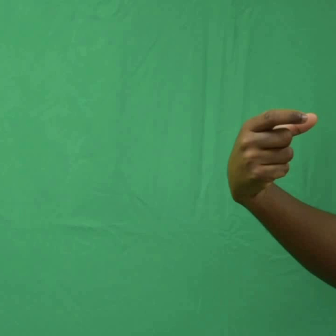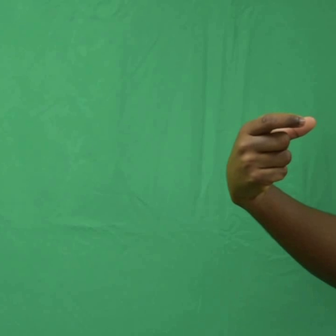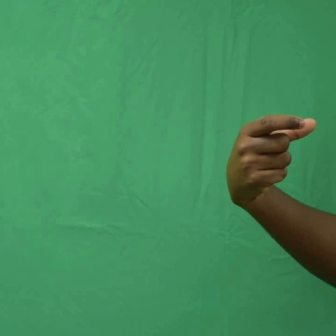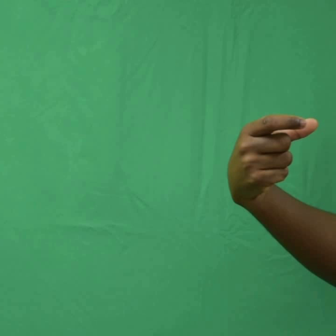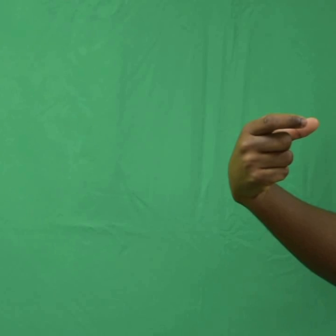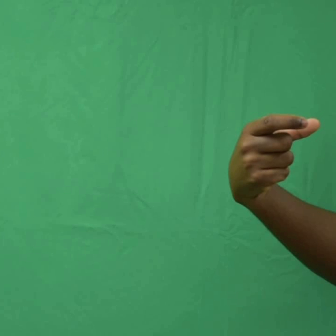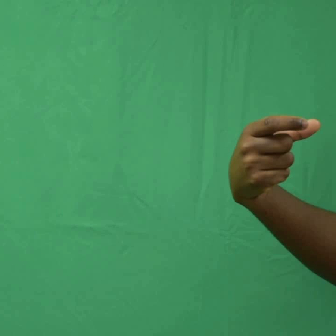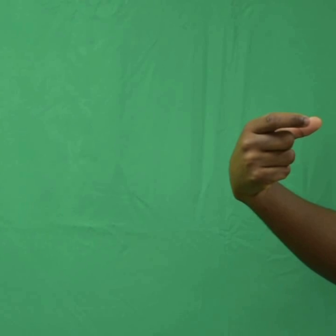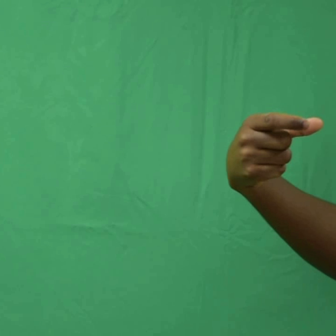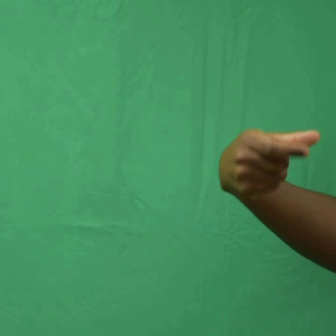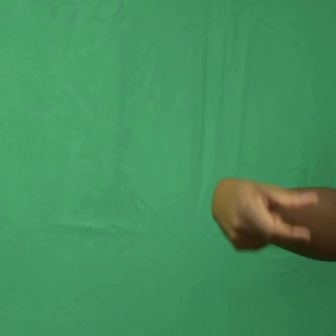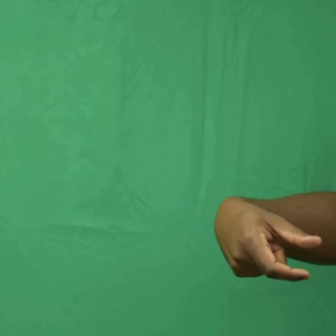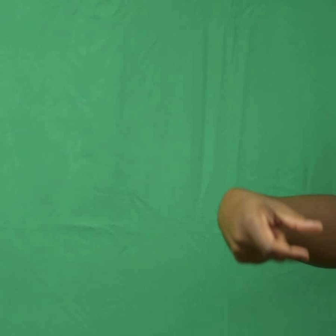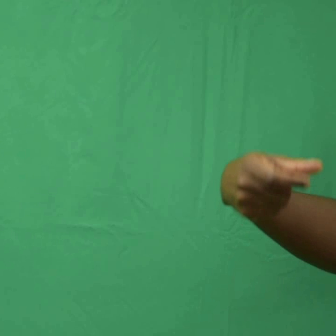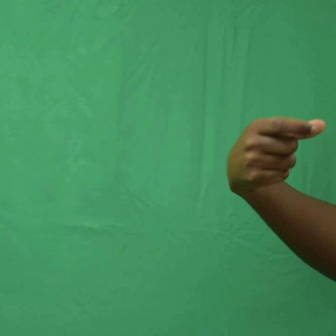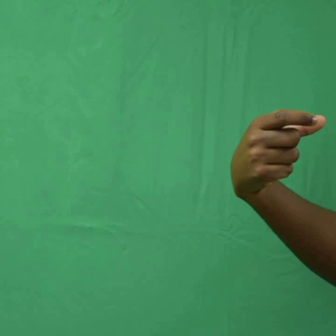Q